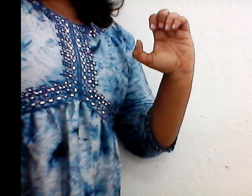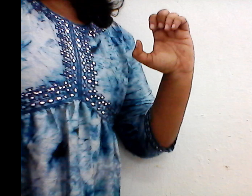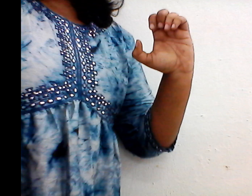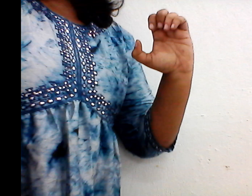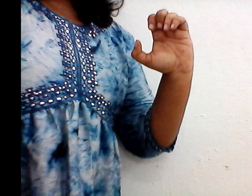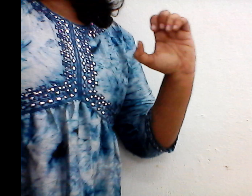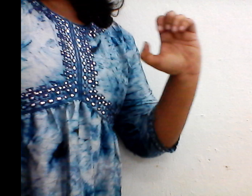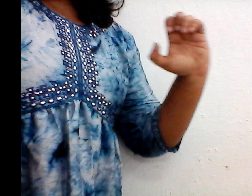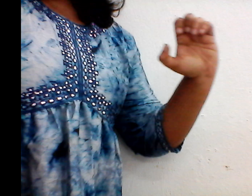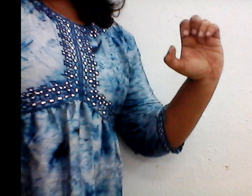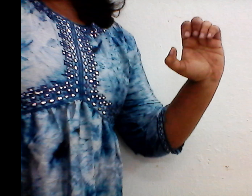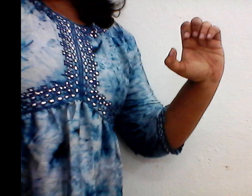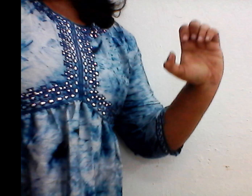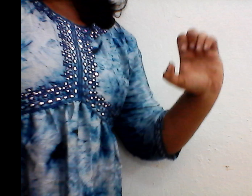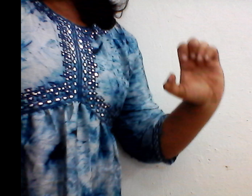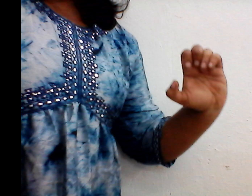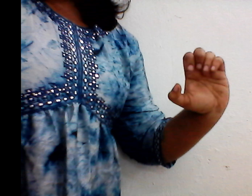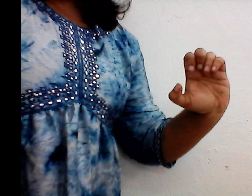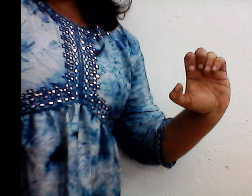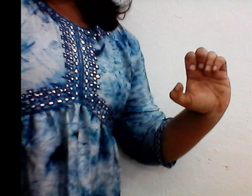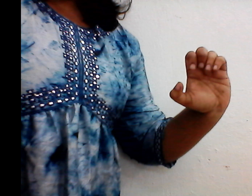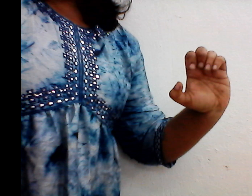ഈ